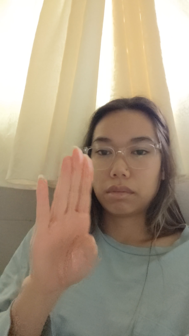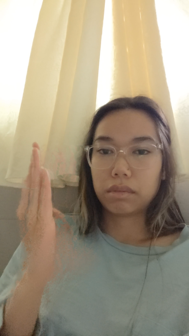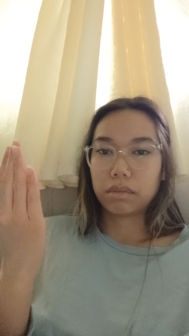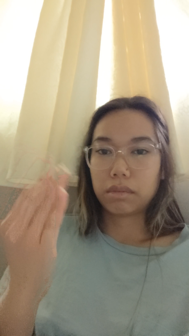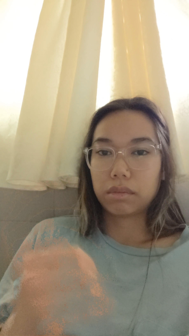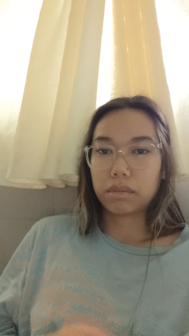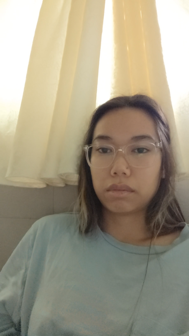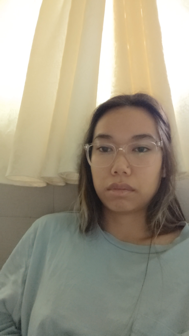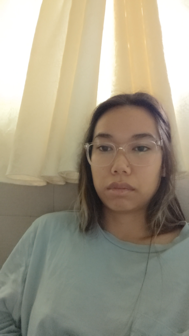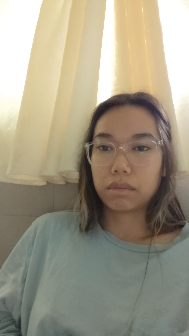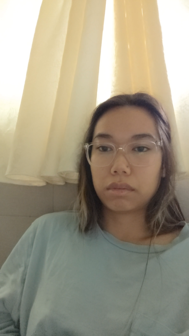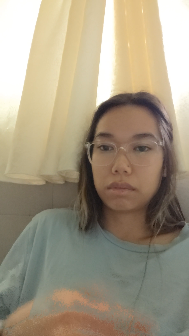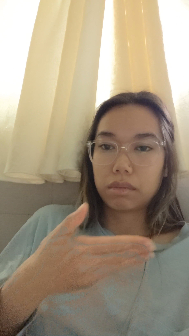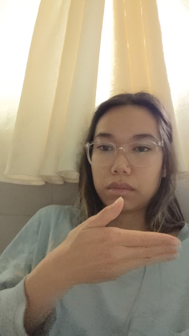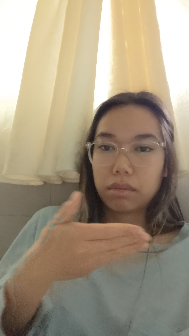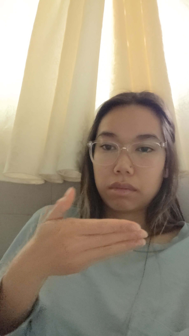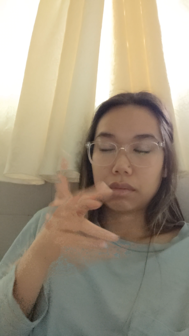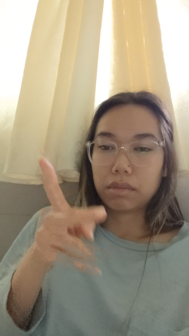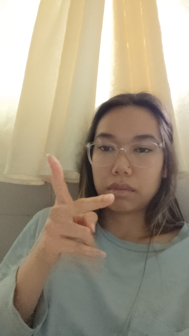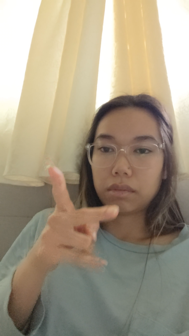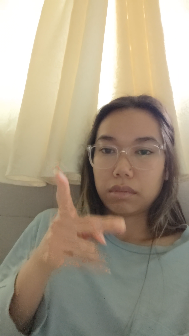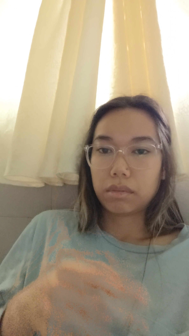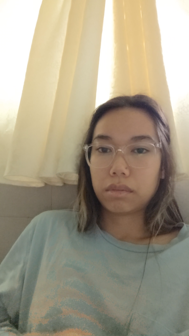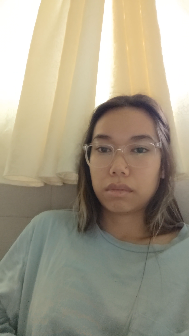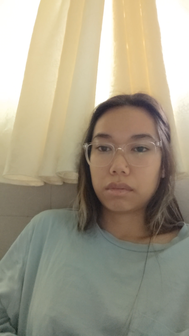babysitter